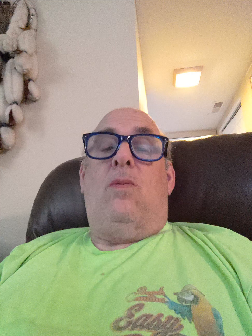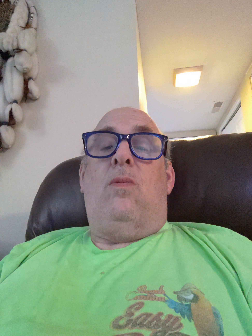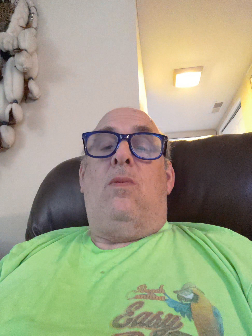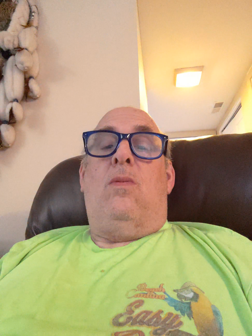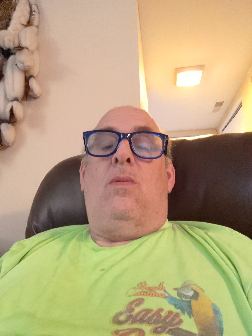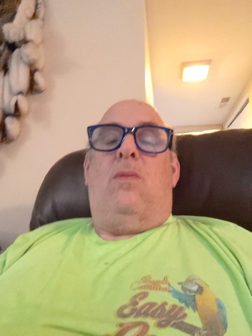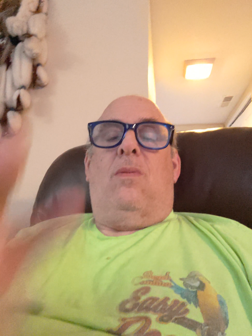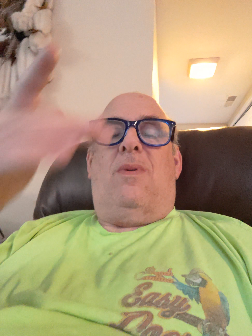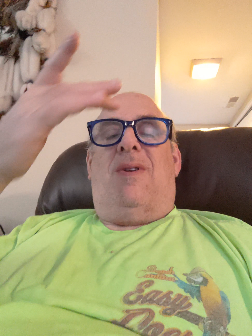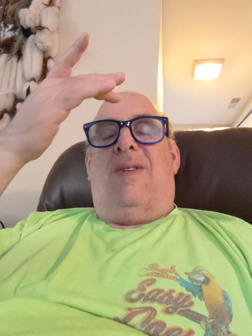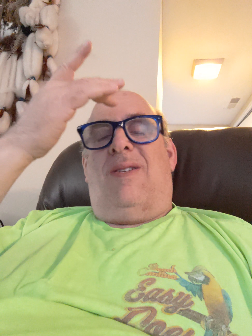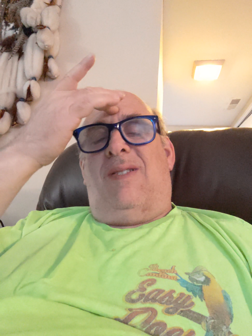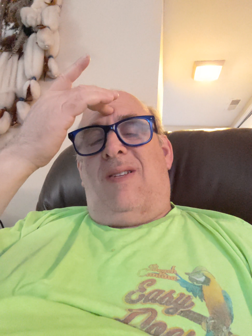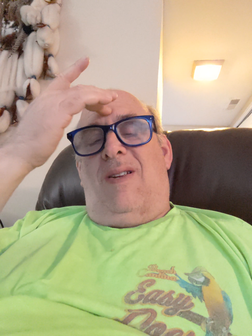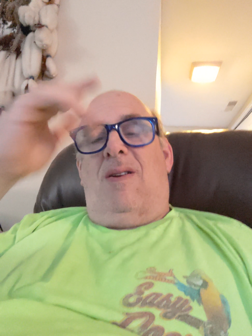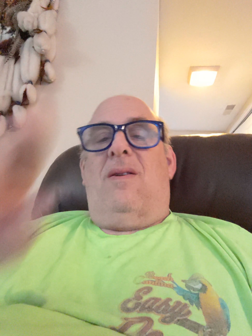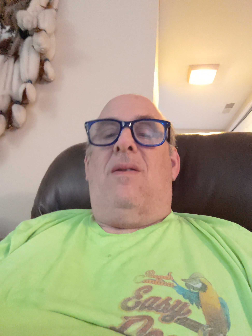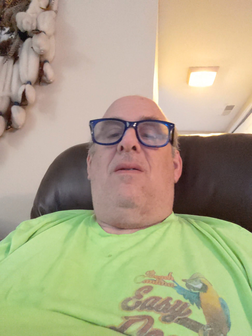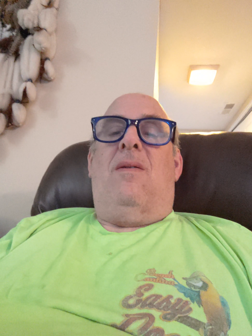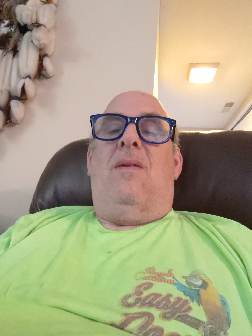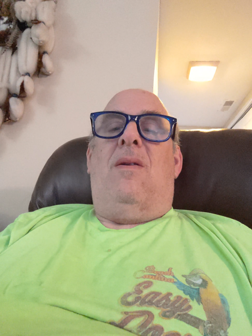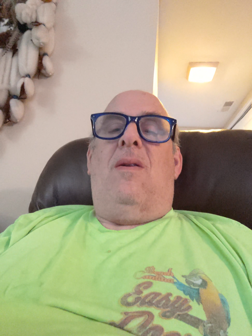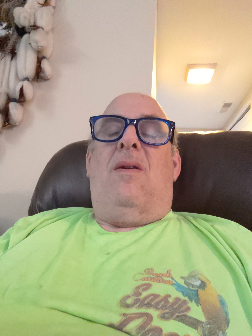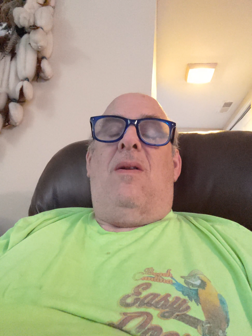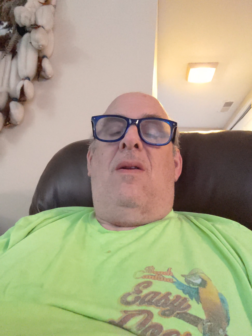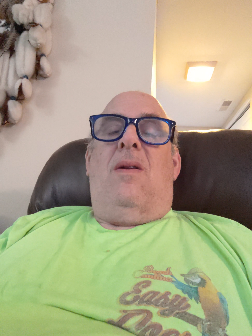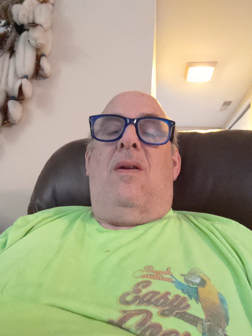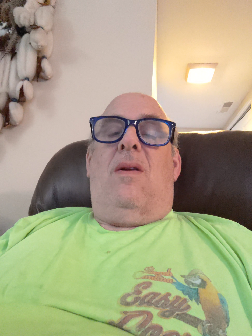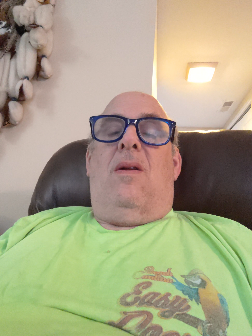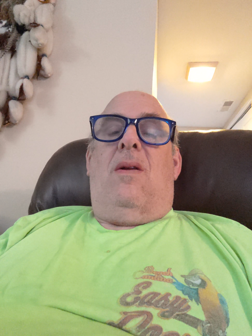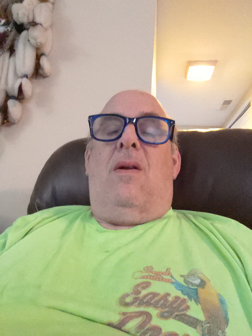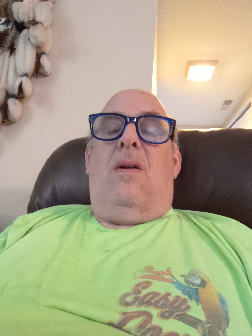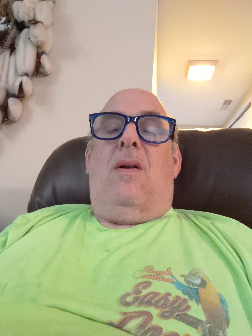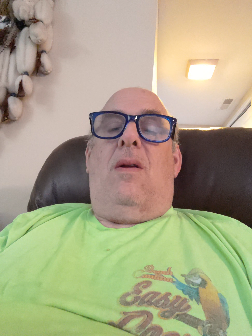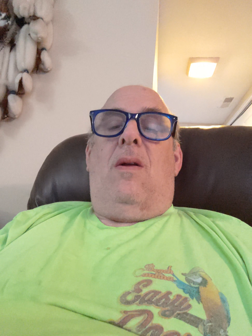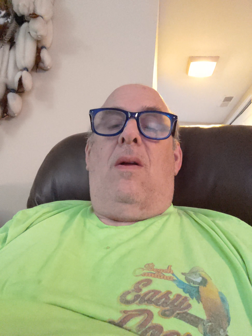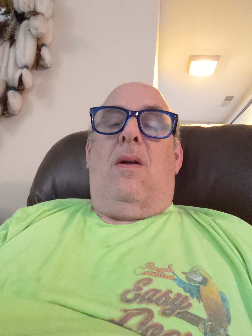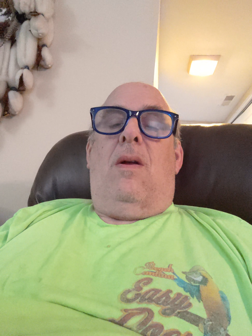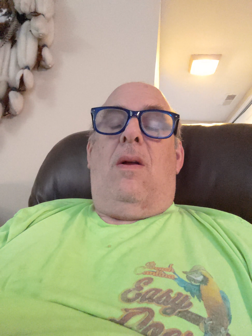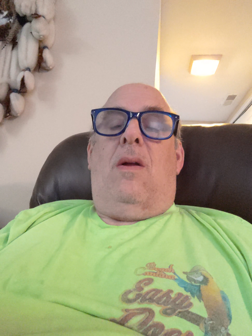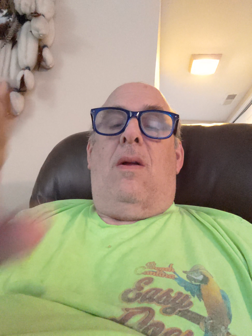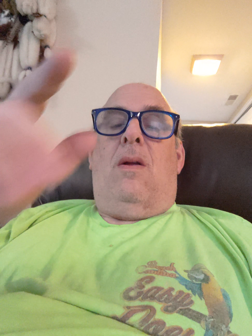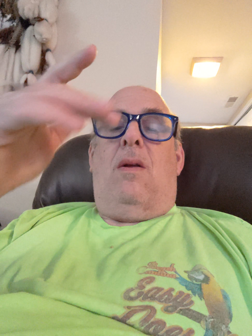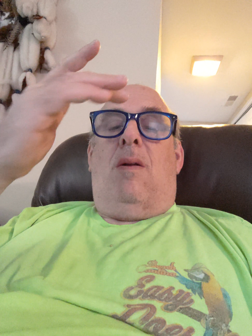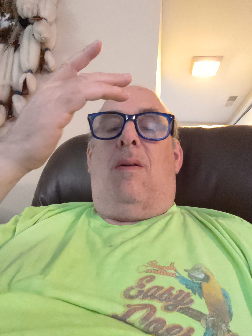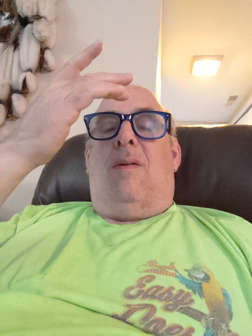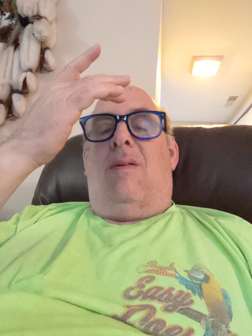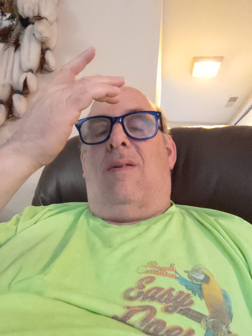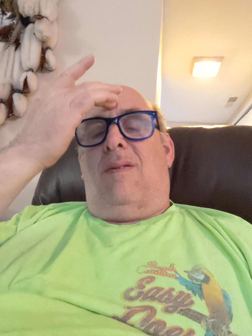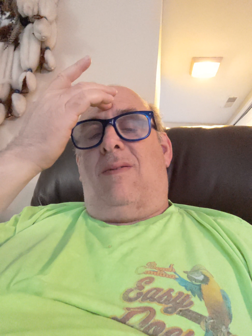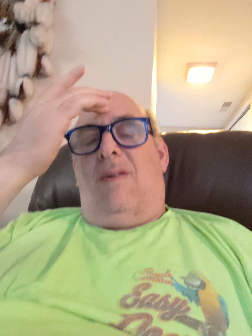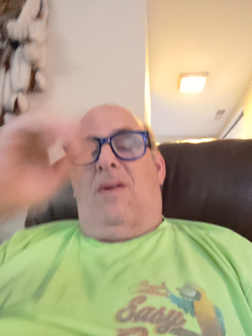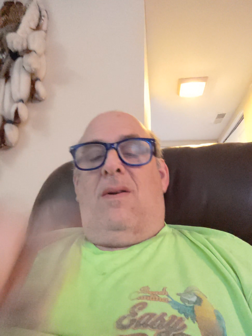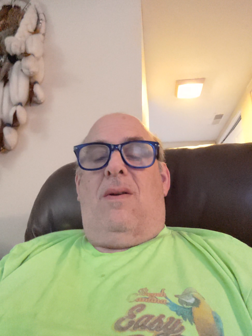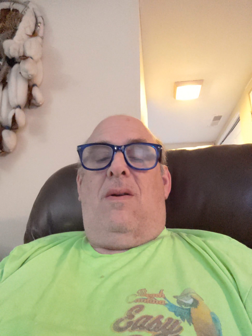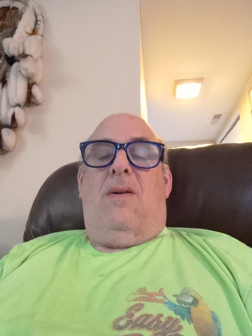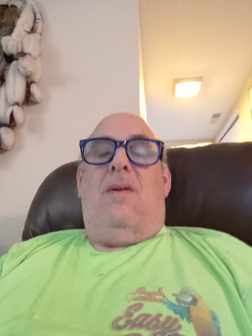sick